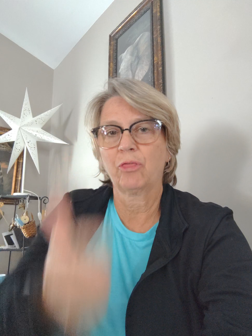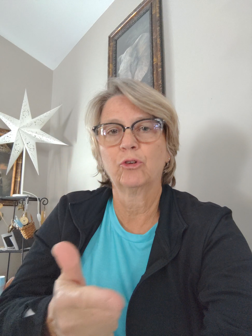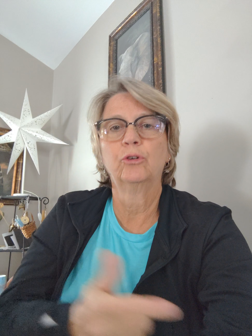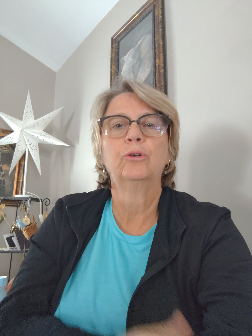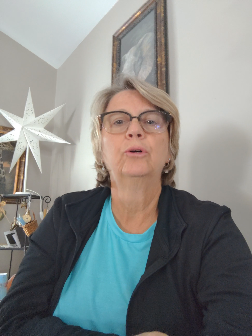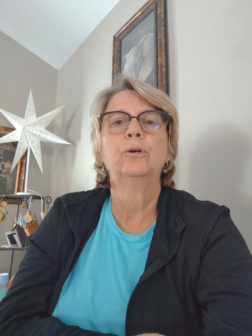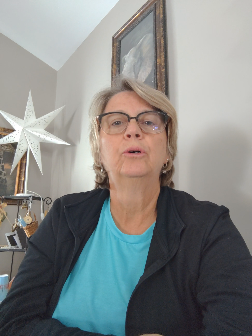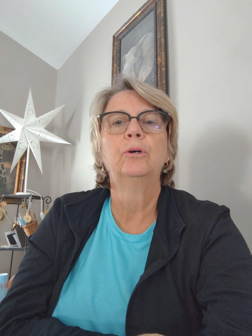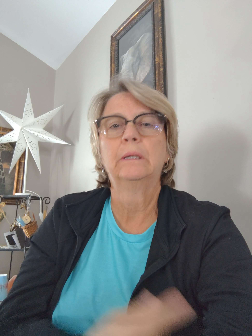brother